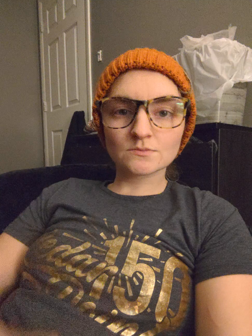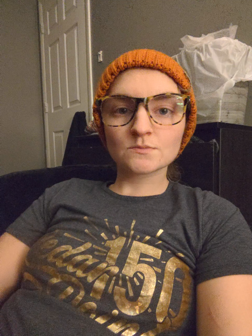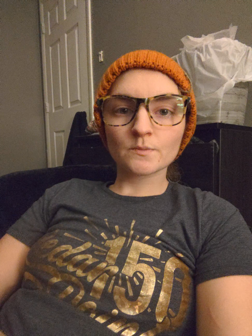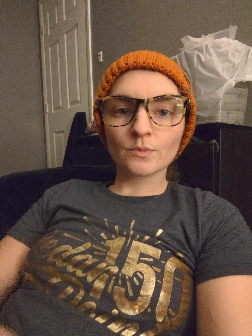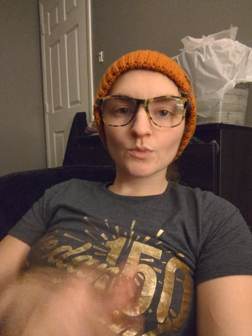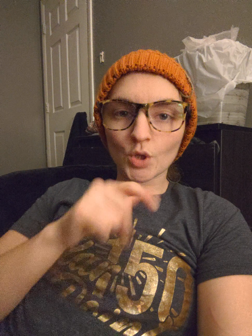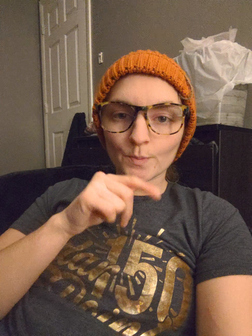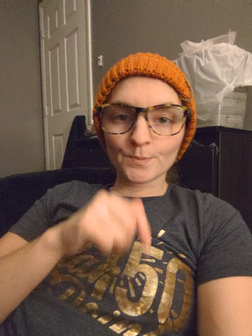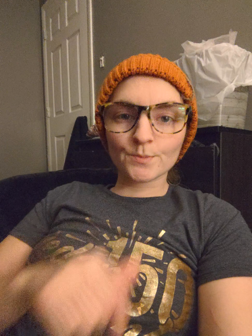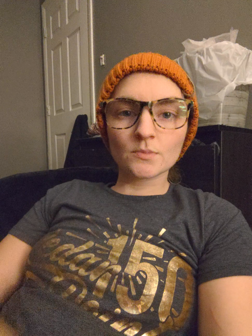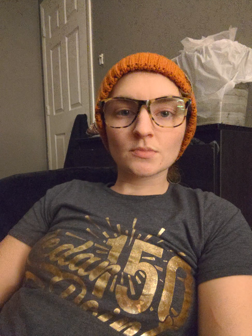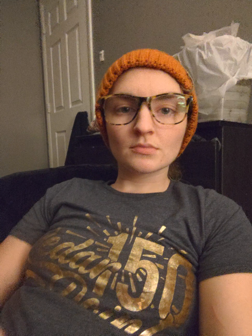who